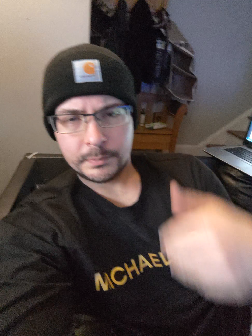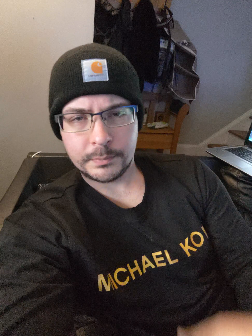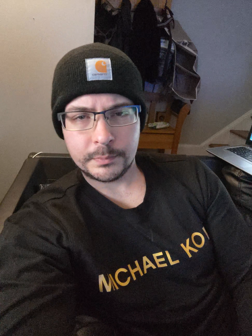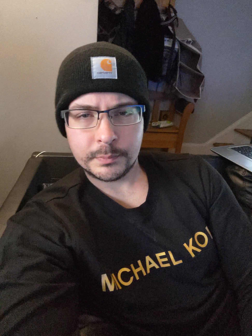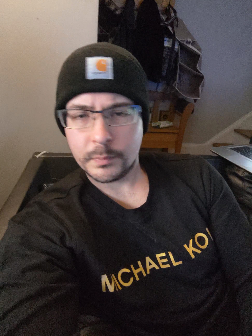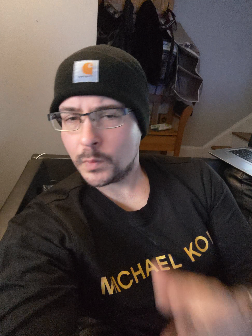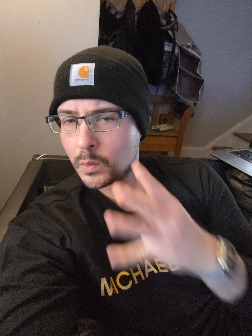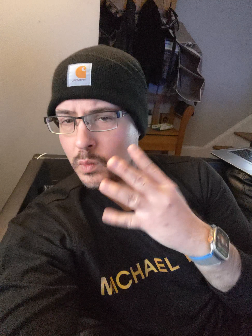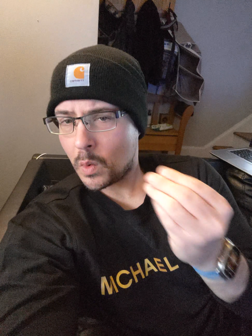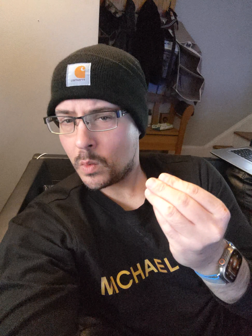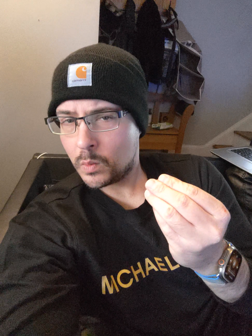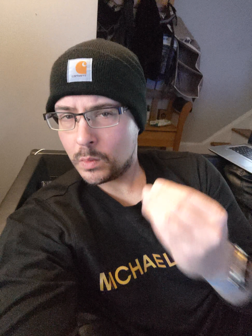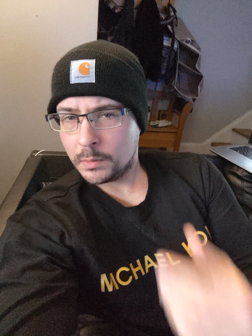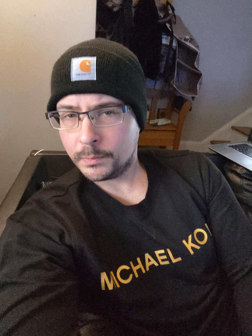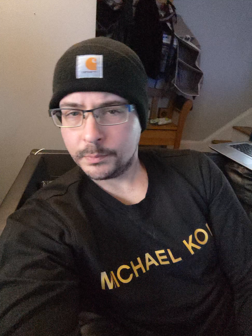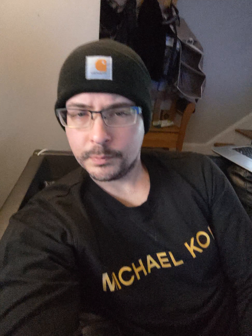go